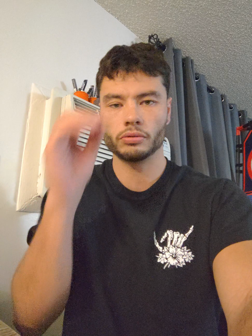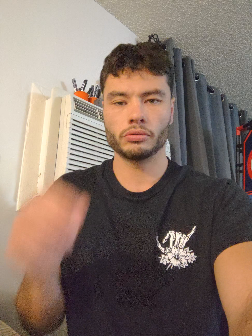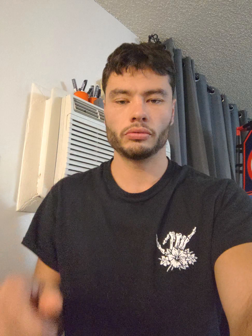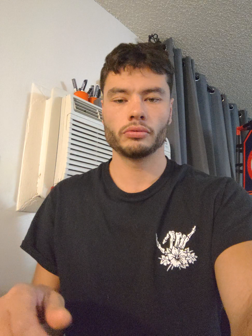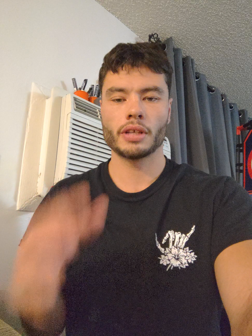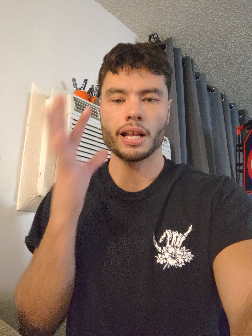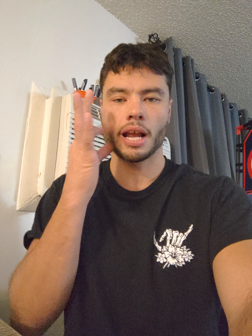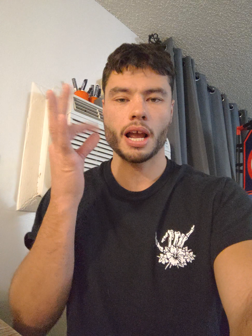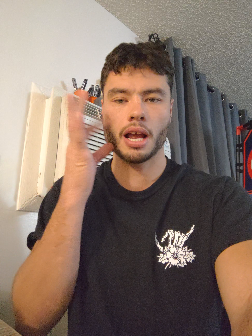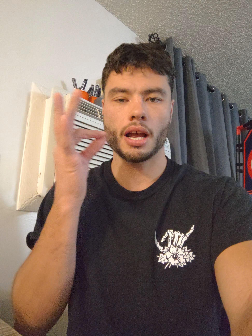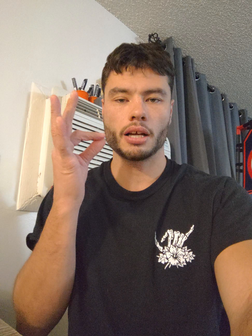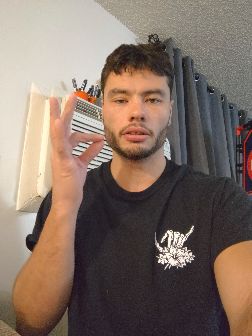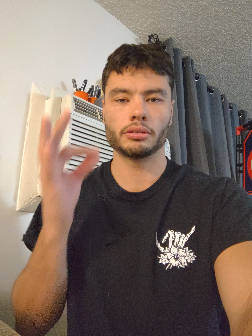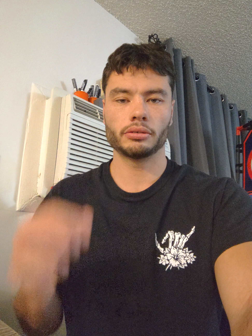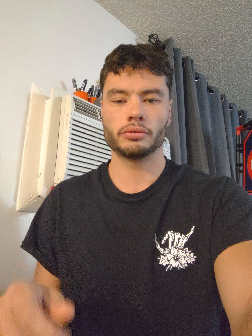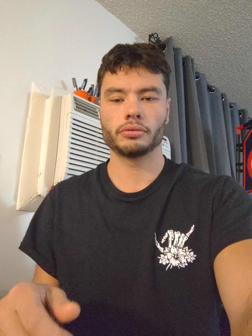cat